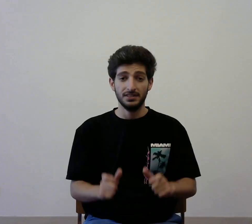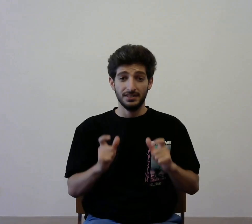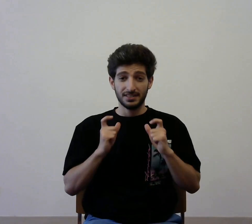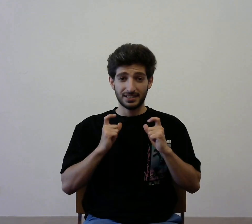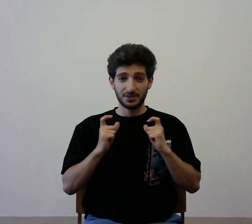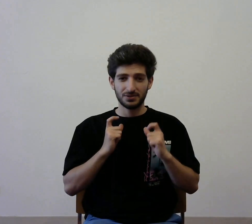köynək